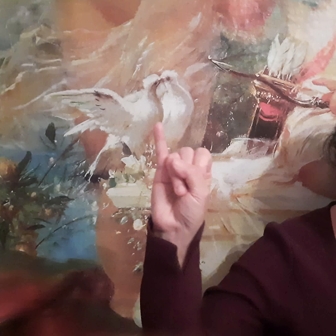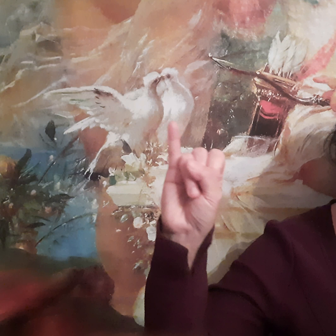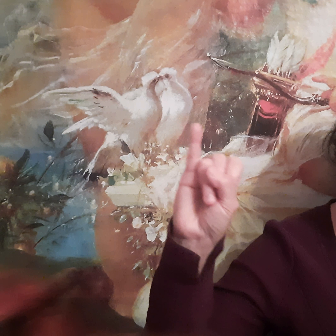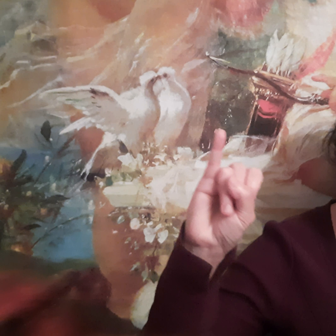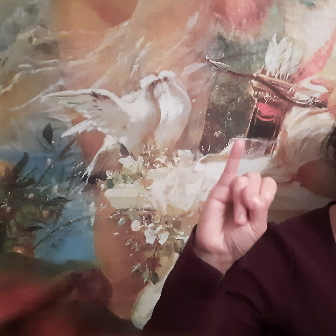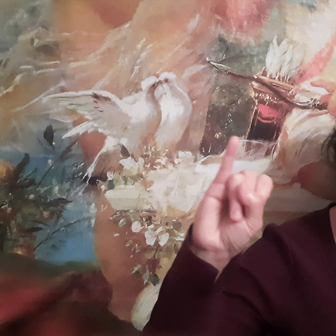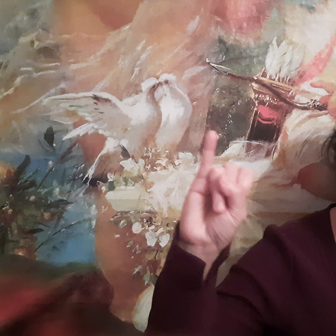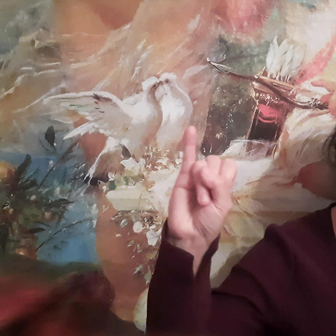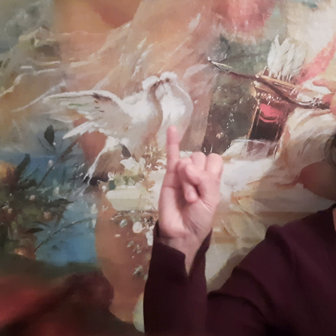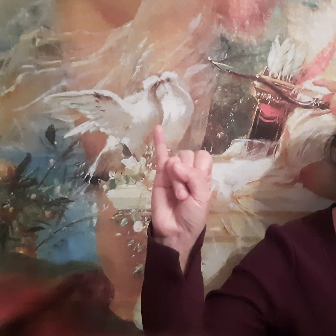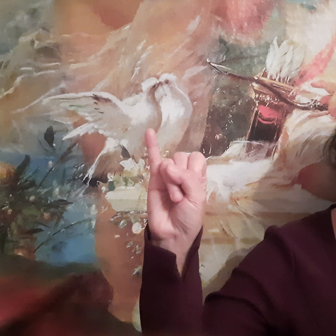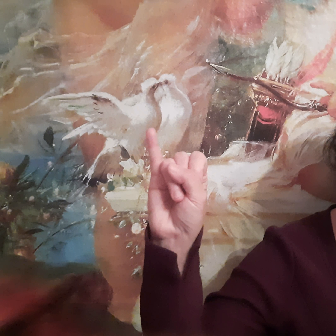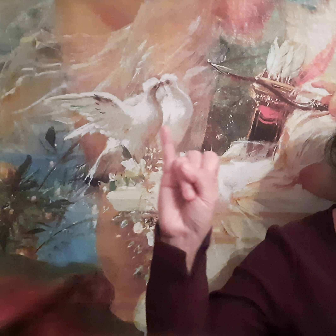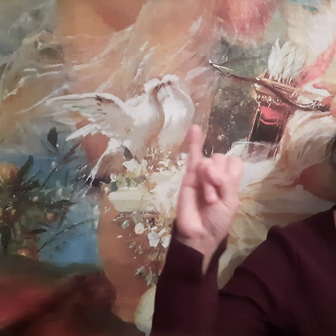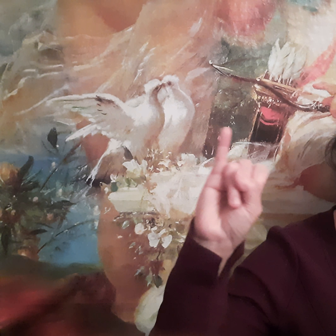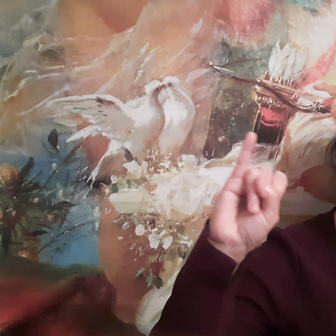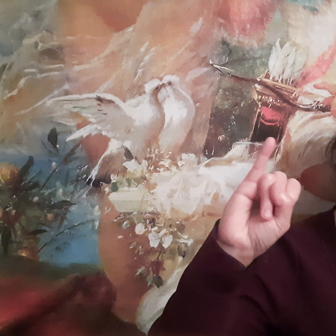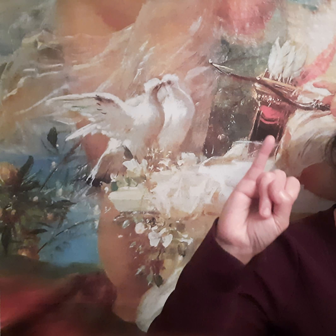Ї